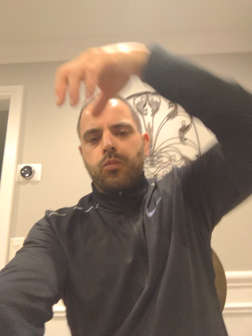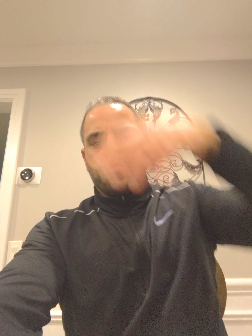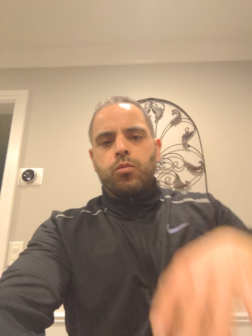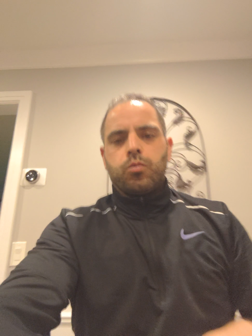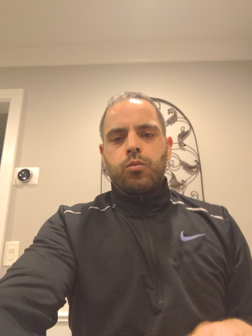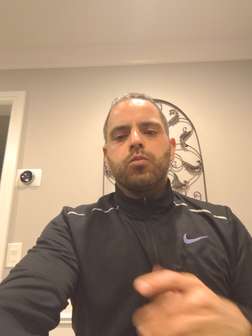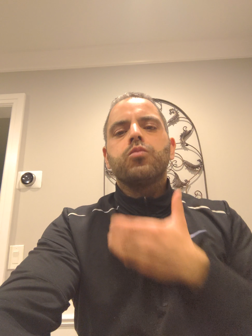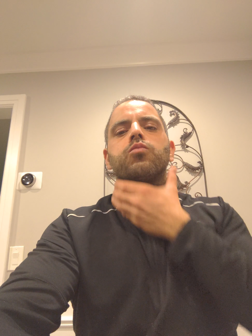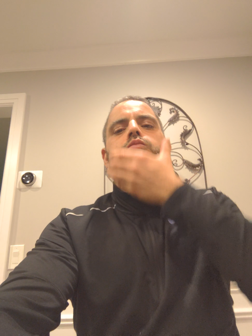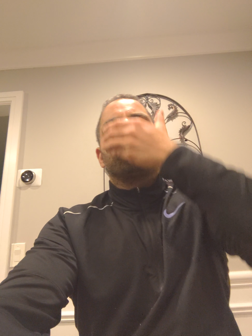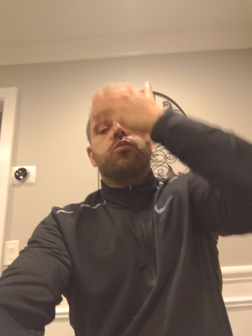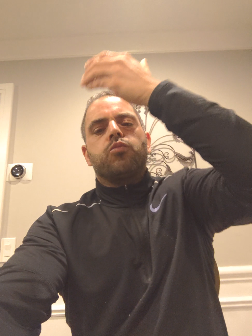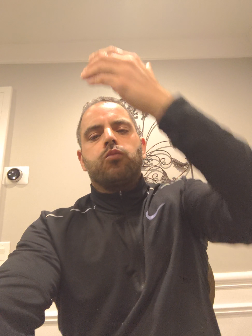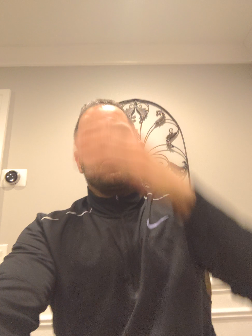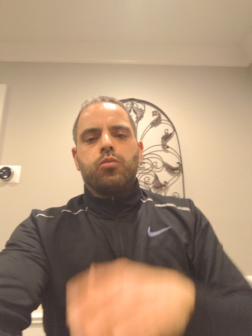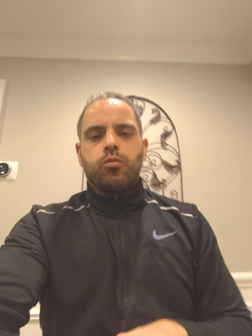giraffe